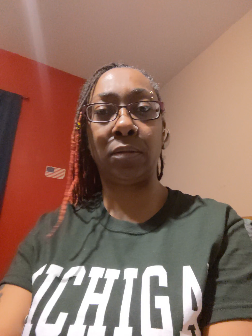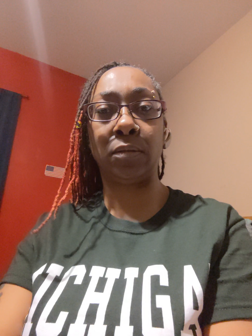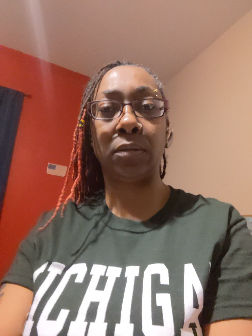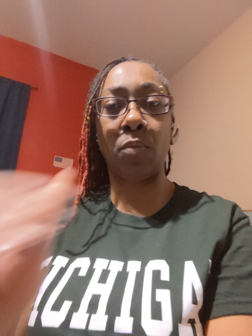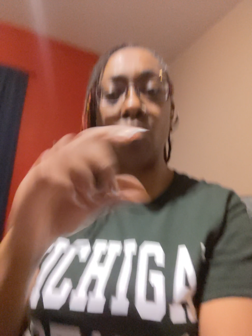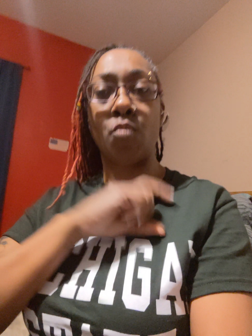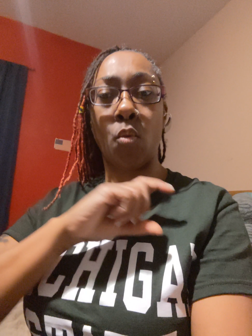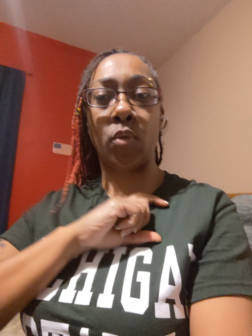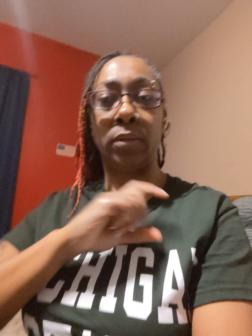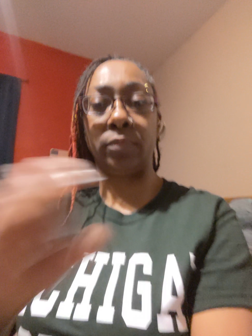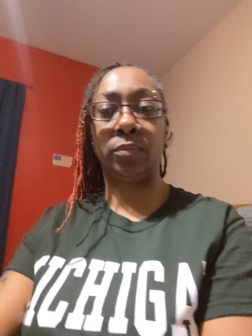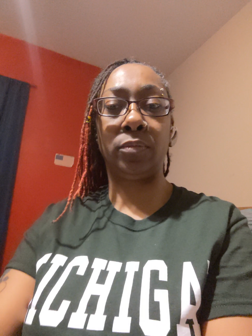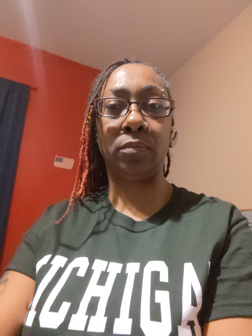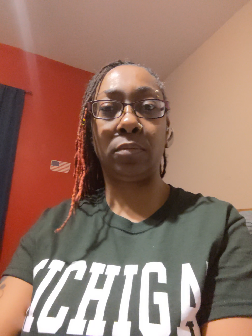police